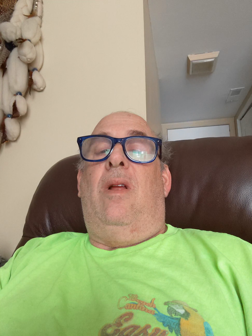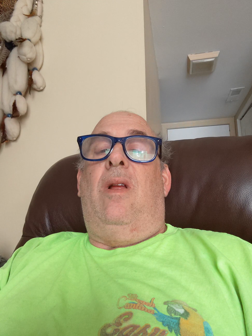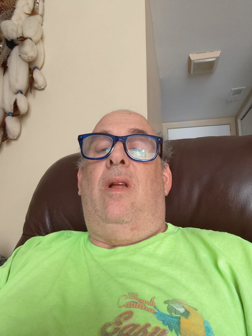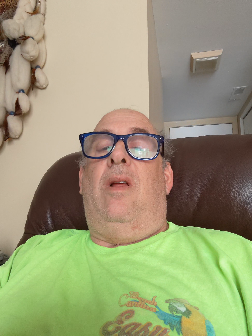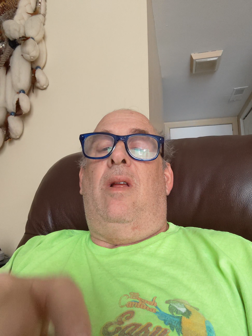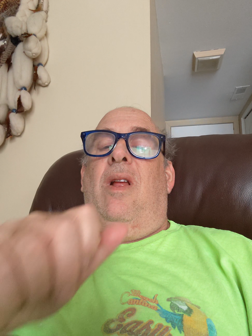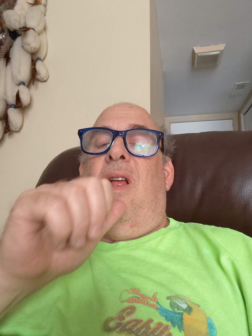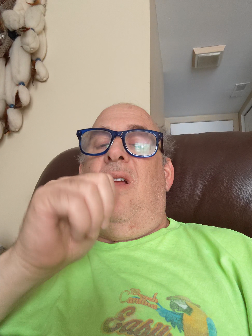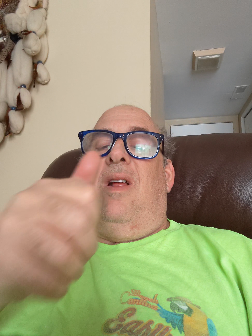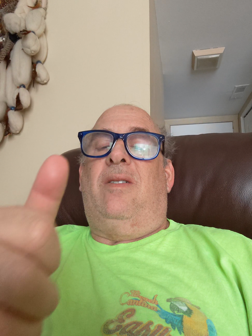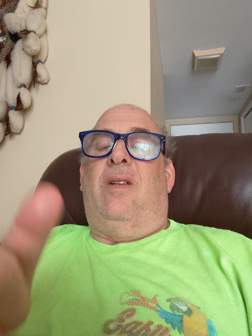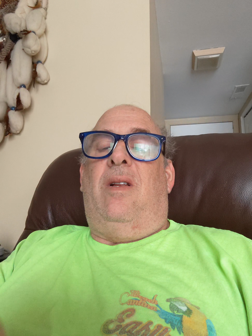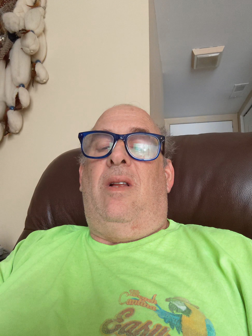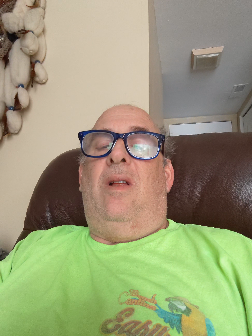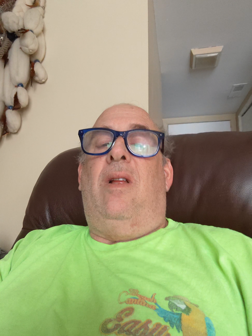nuts